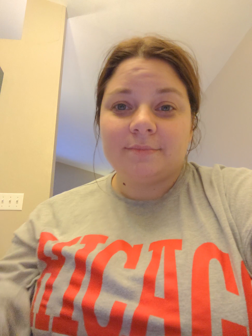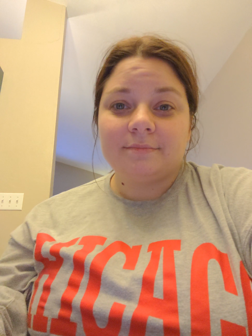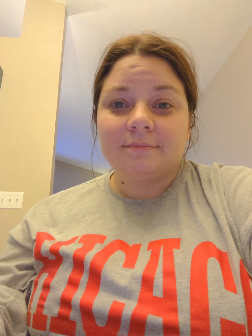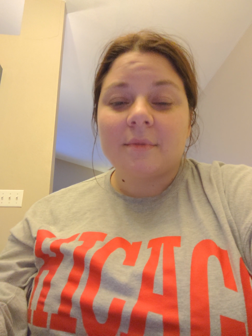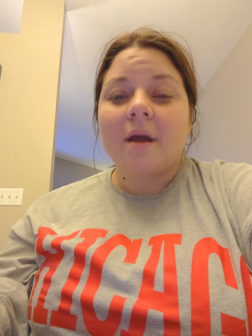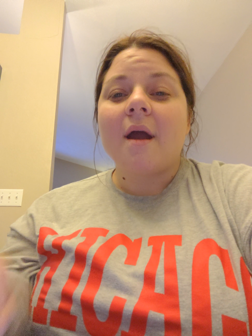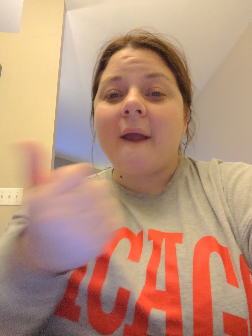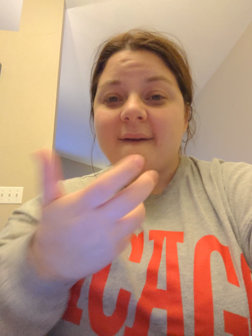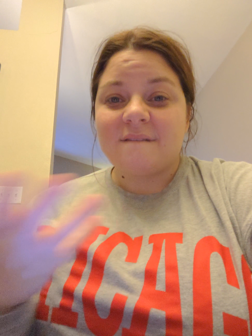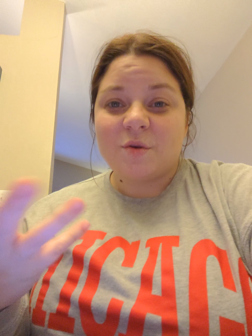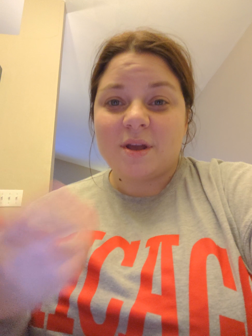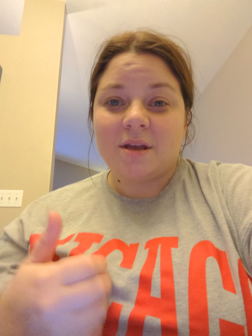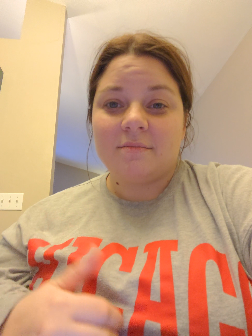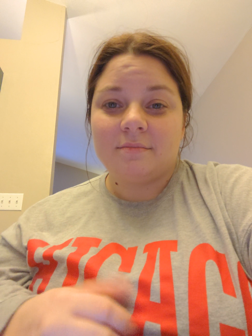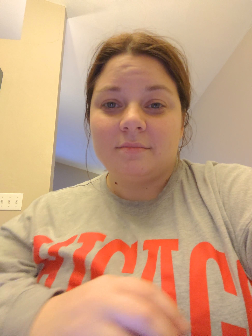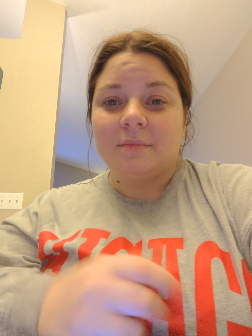every